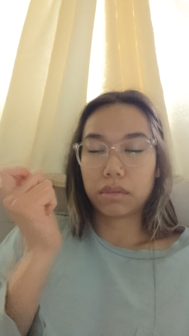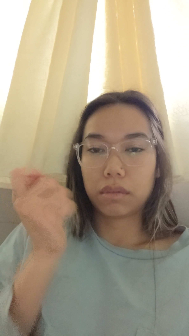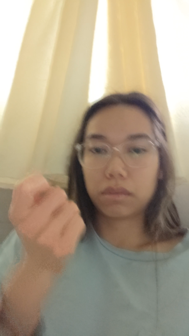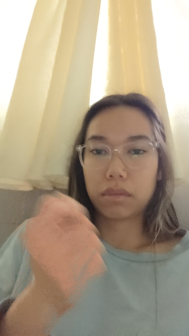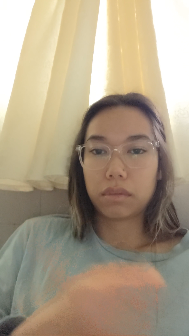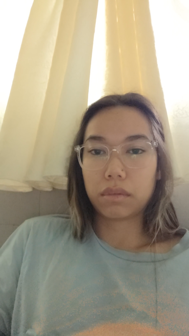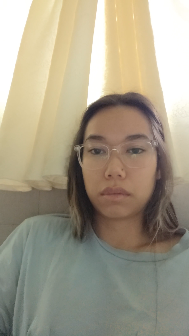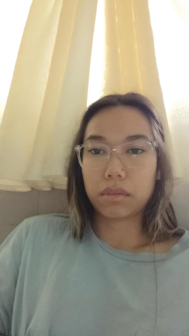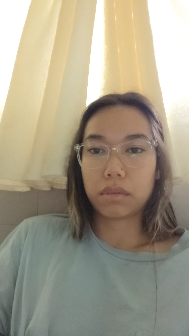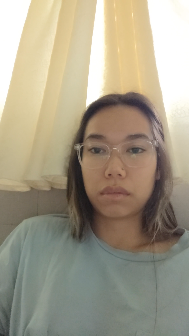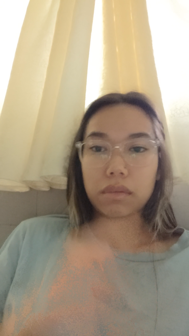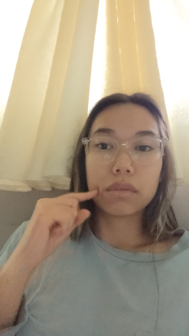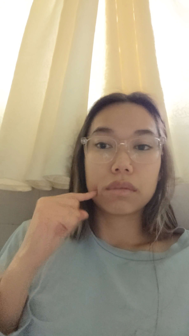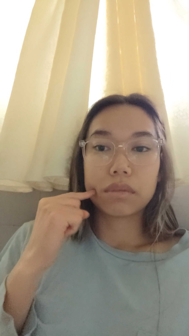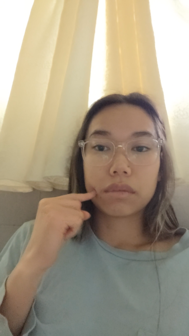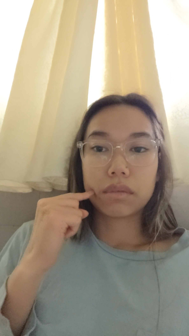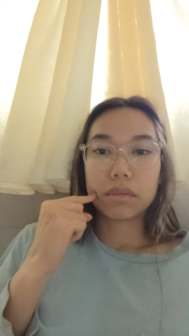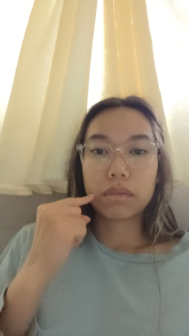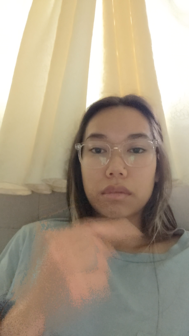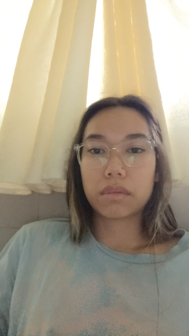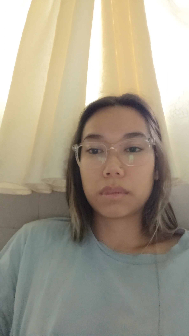candy